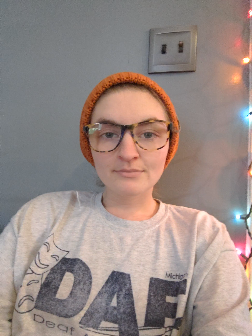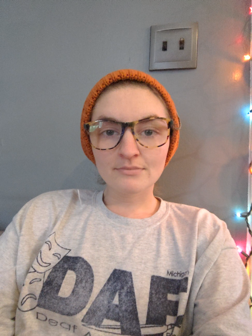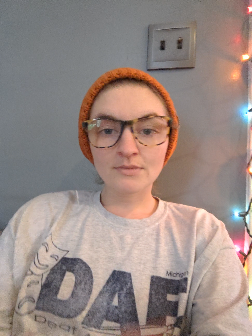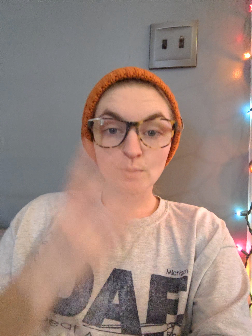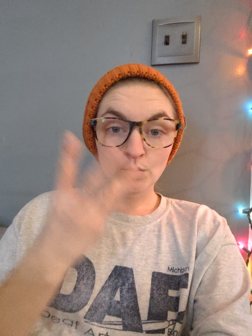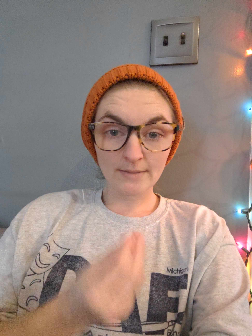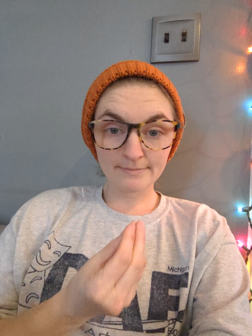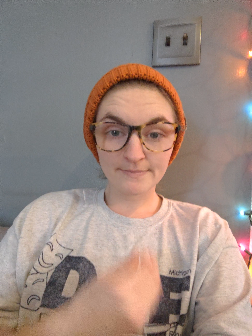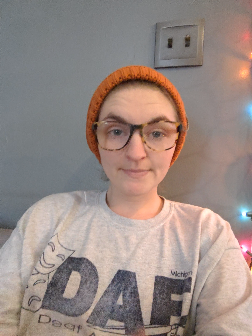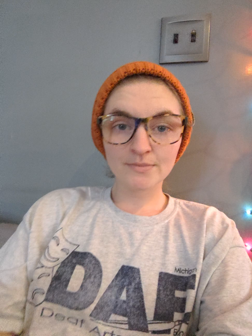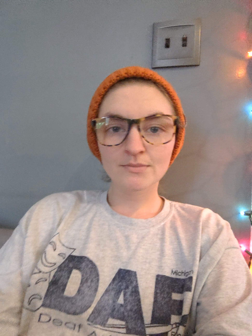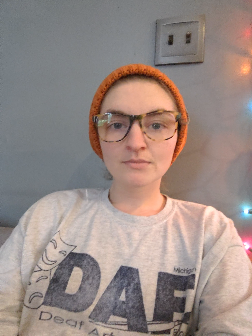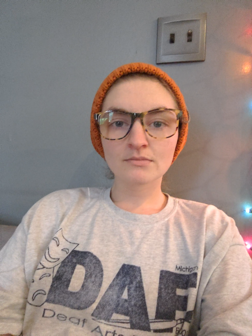wet